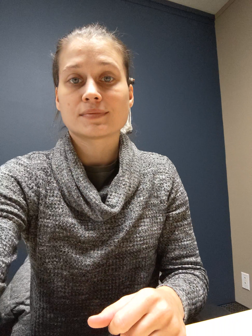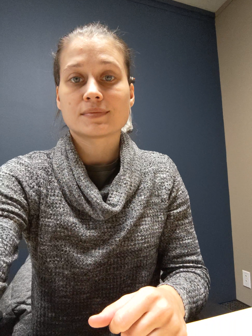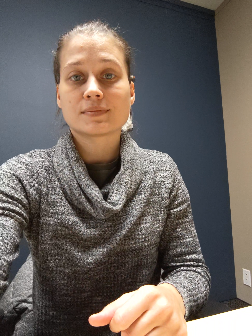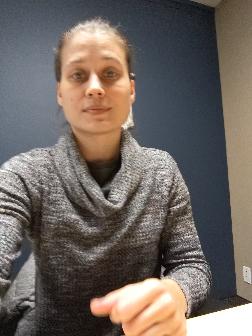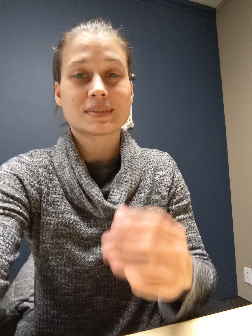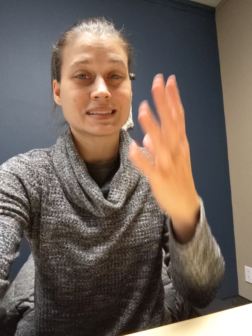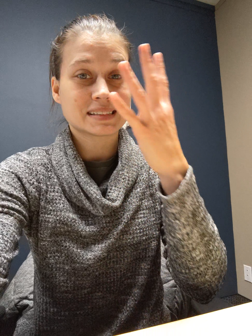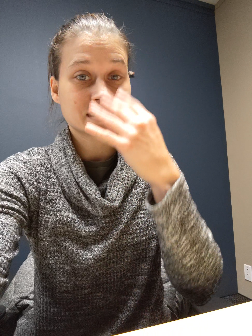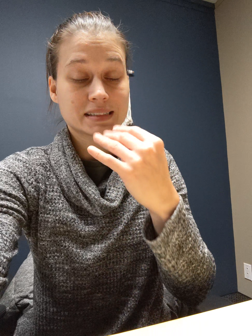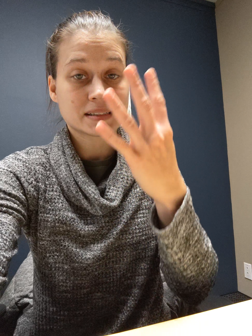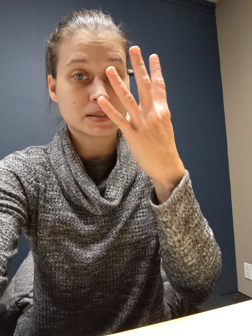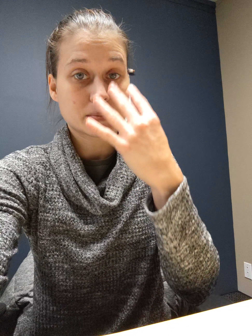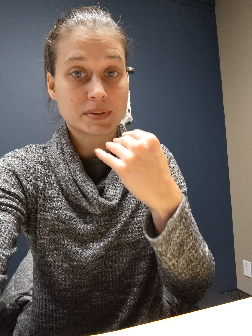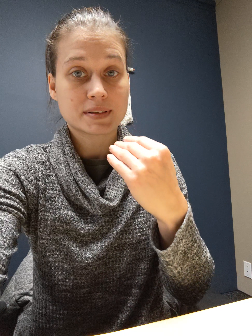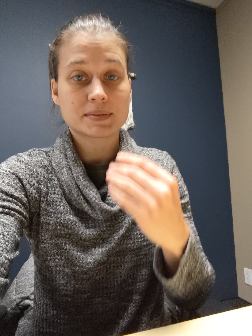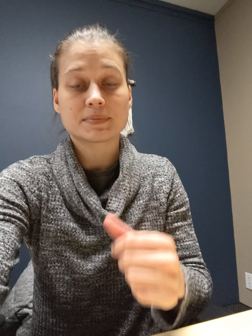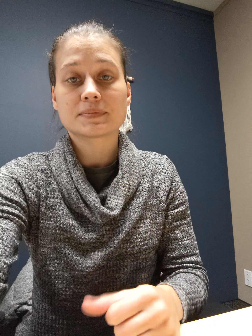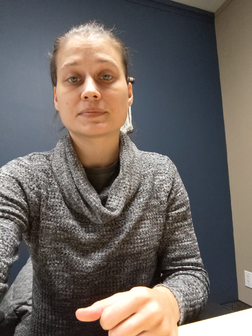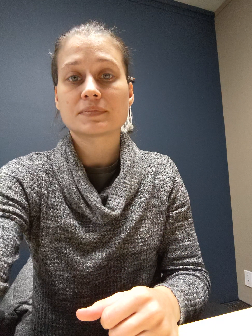sleepy